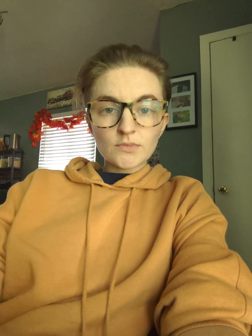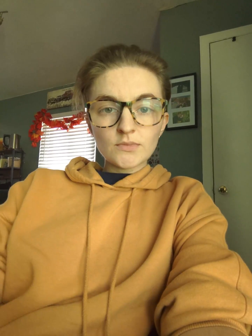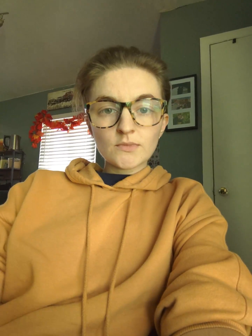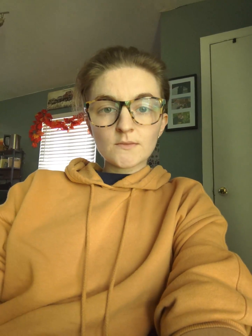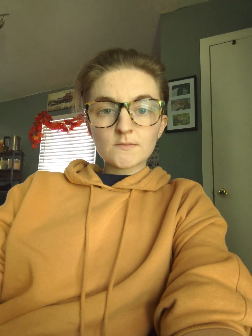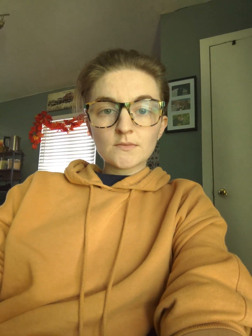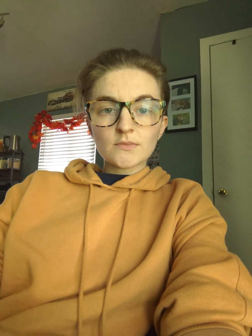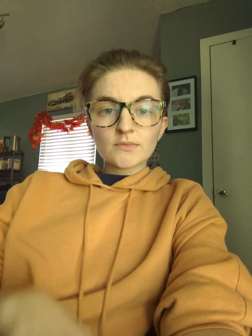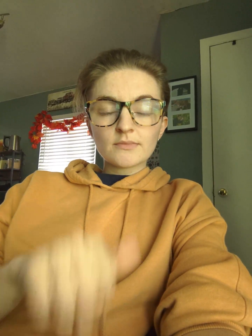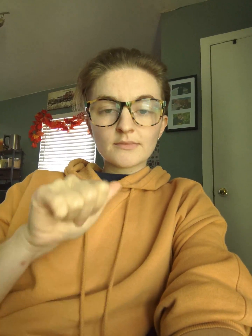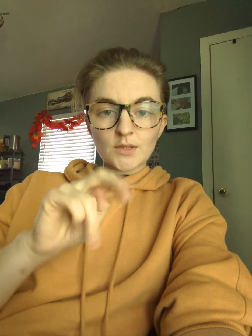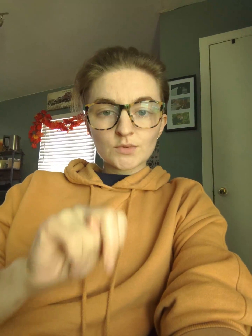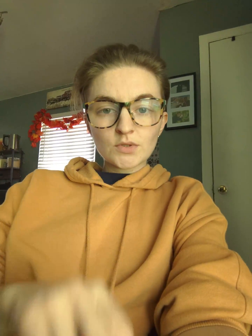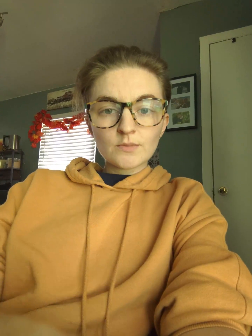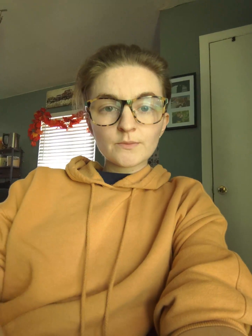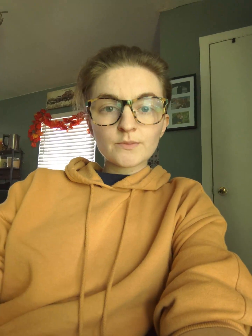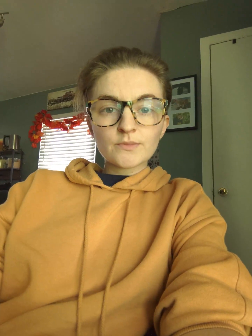an